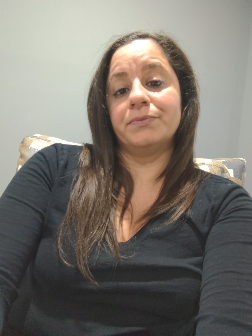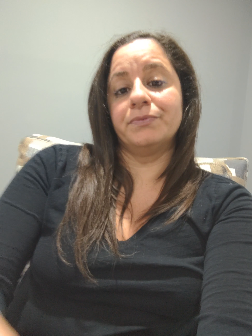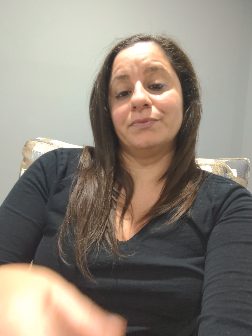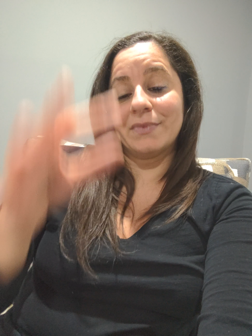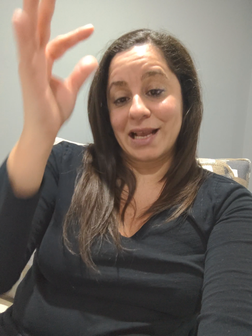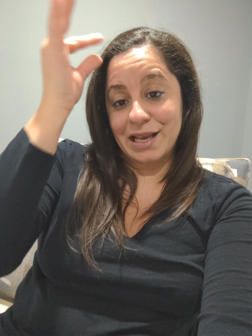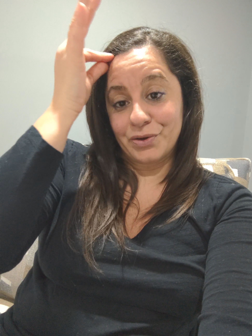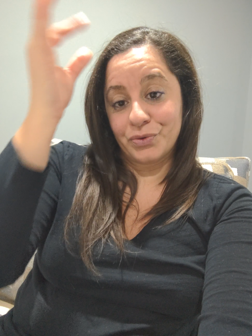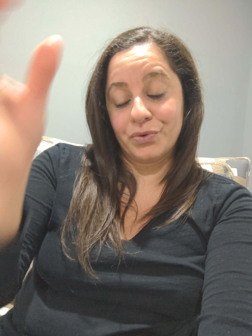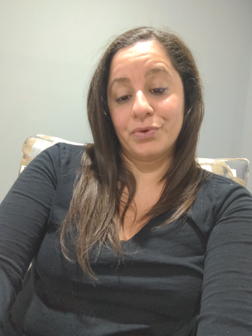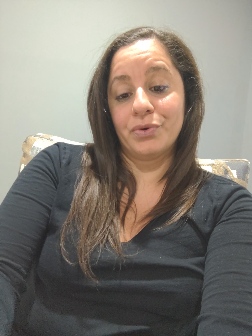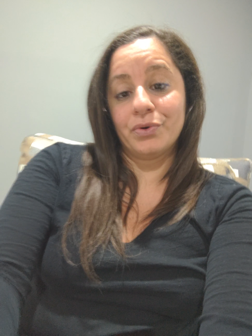hair